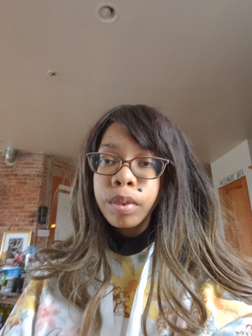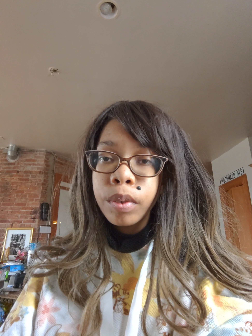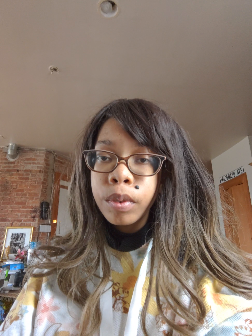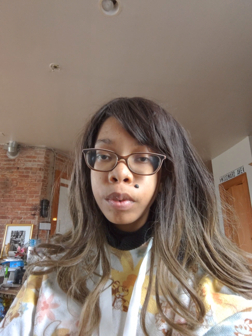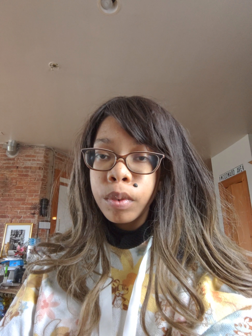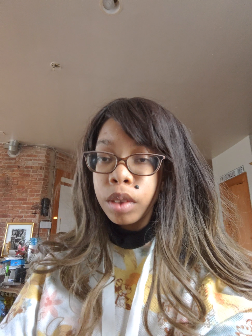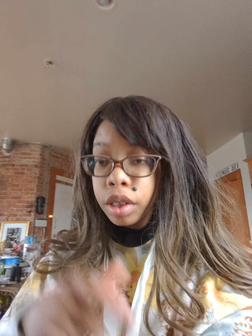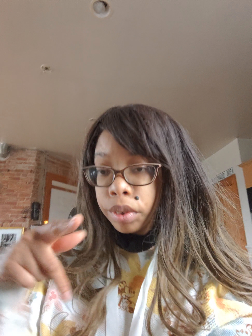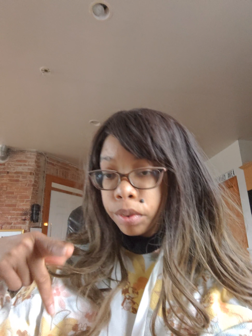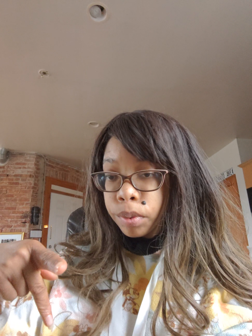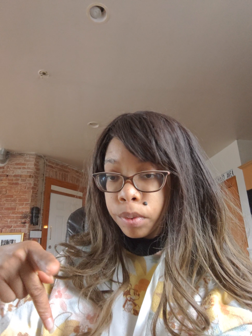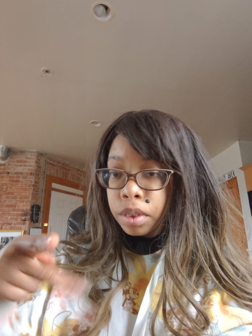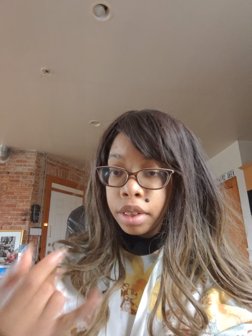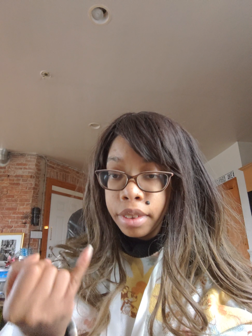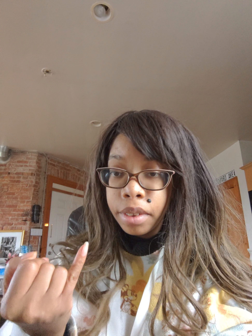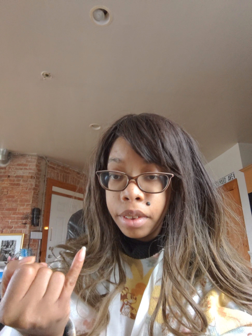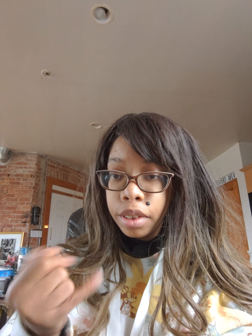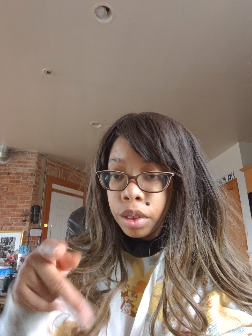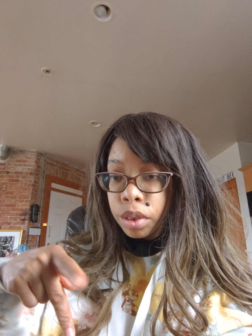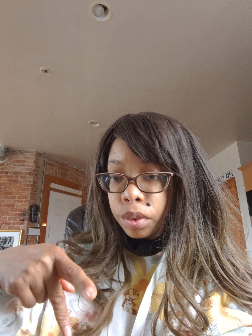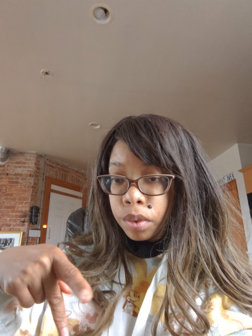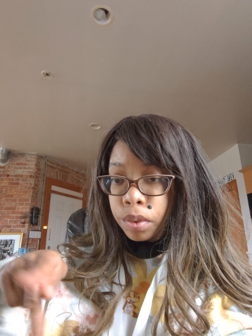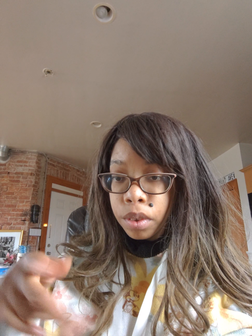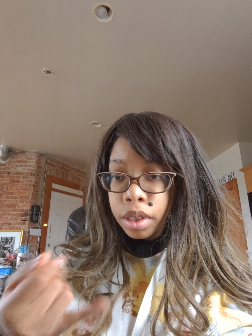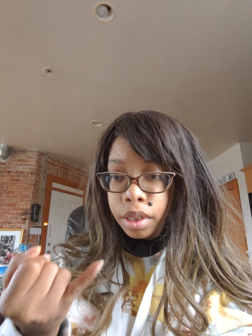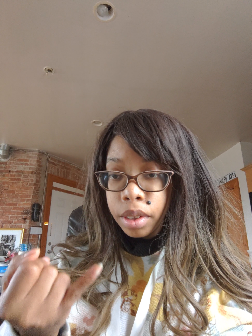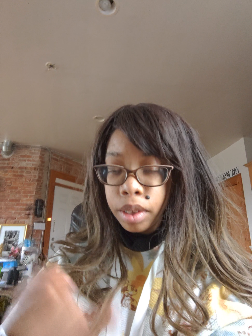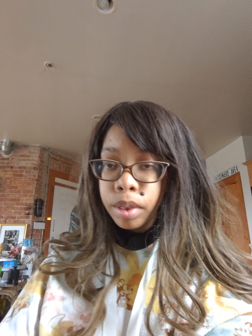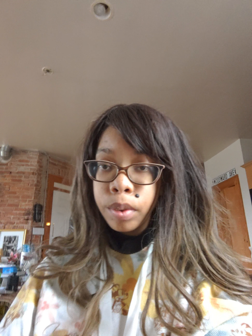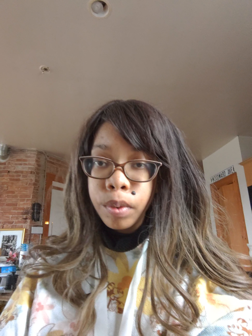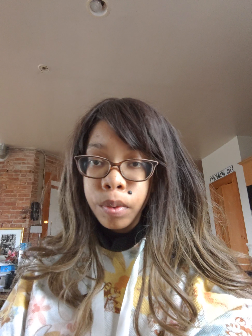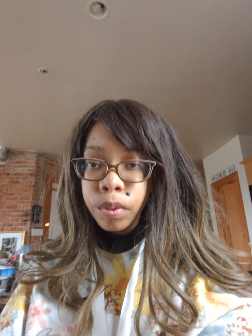pajamas